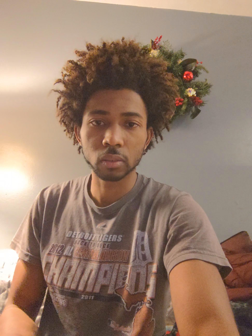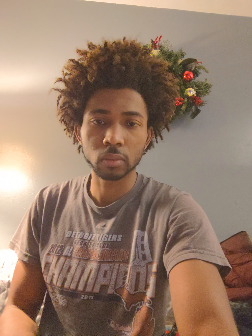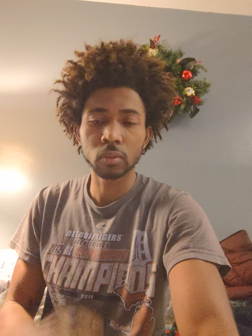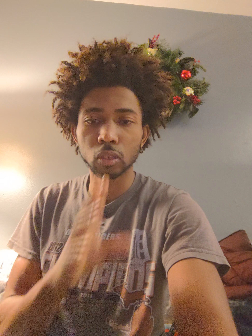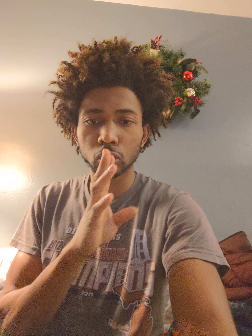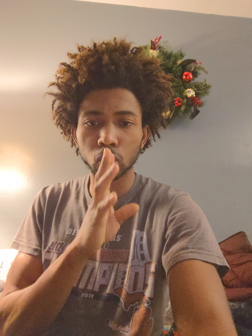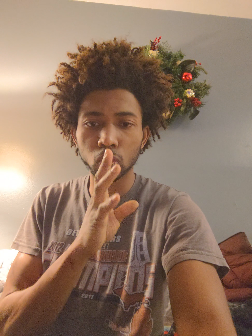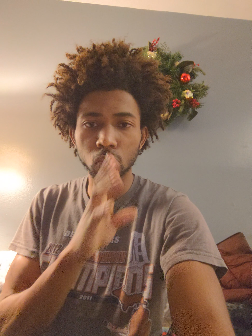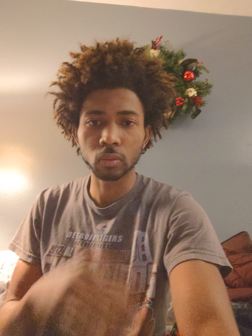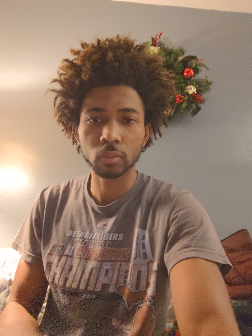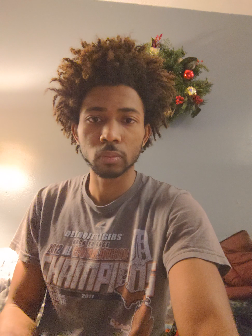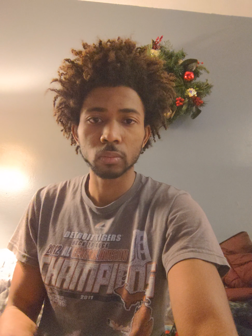talk